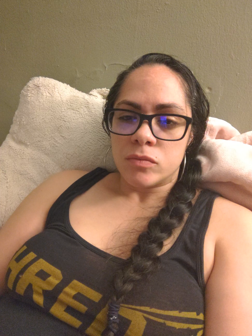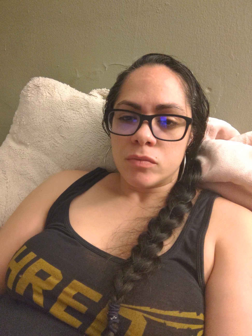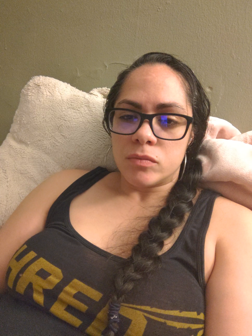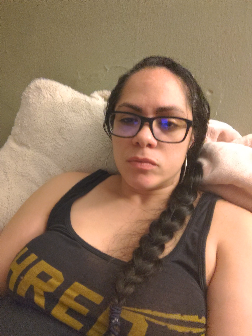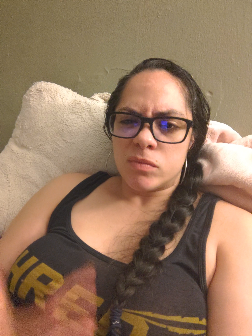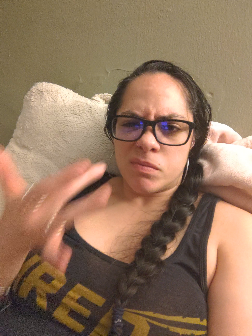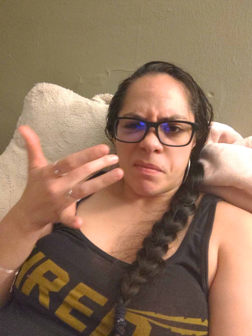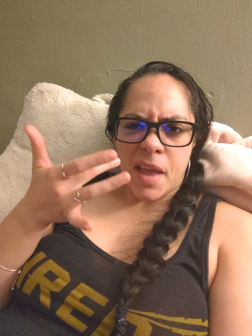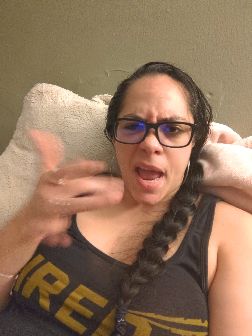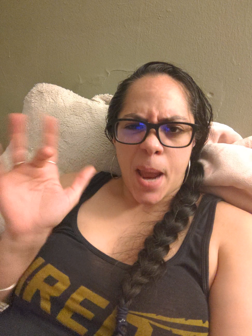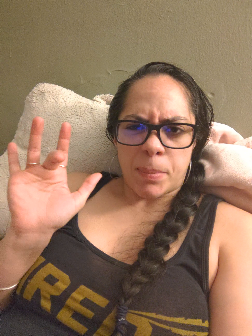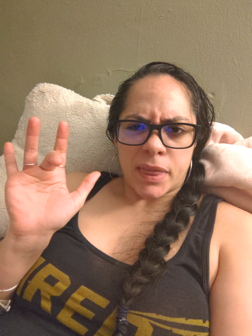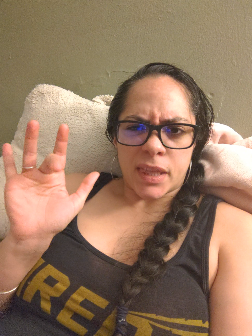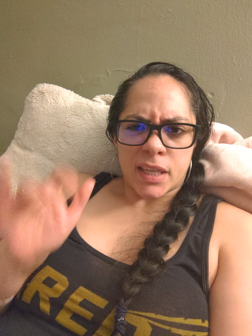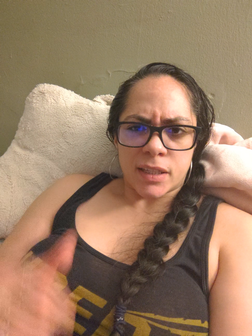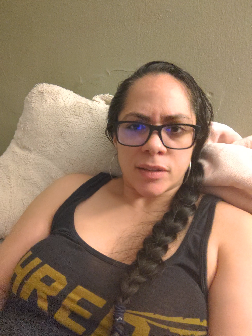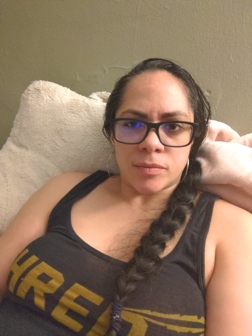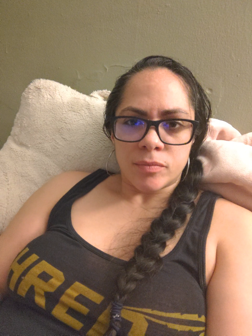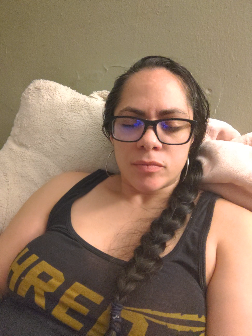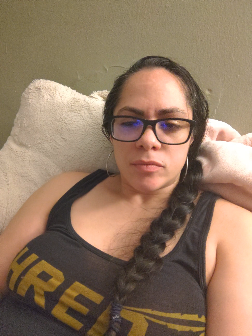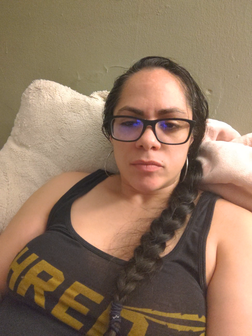empty